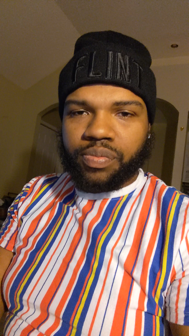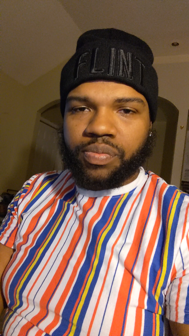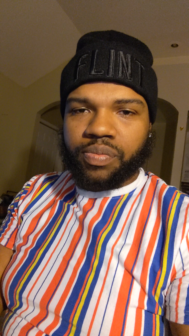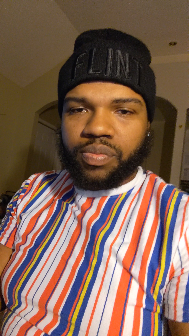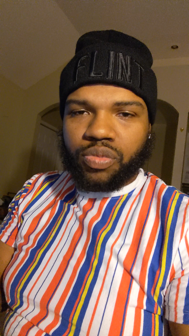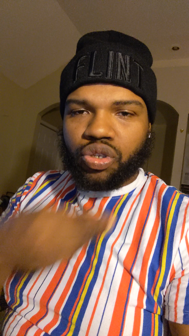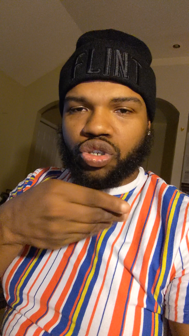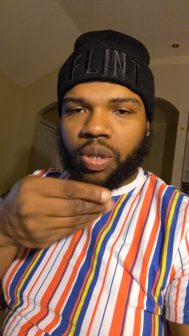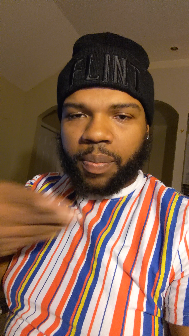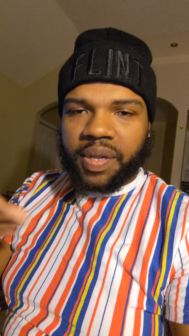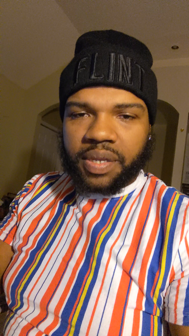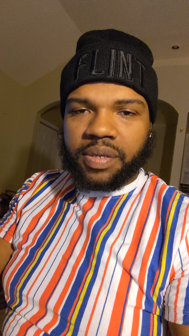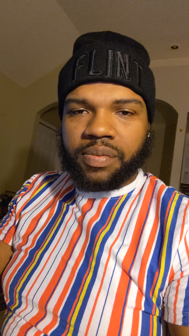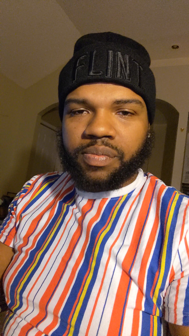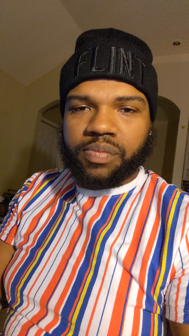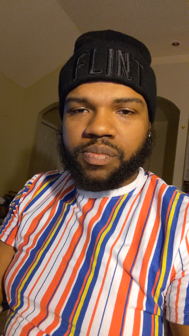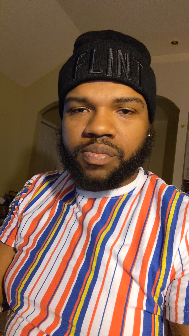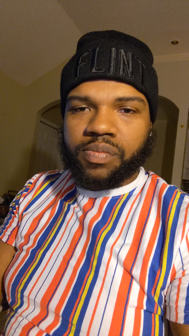shopping